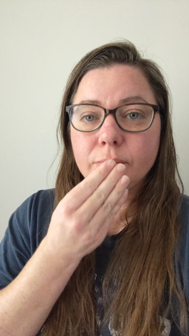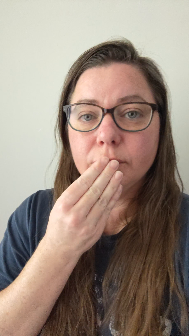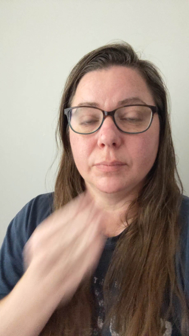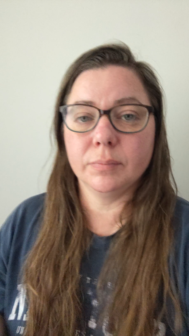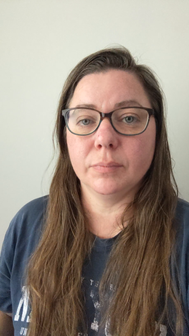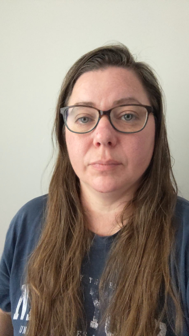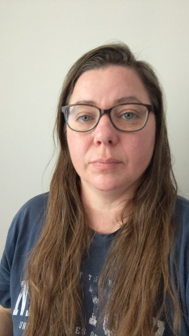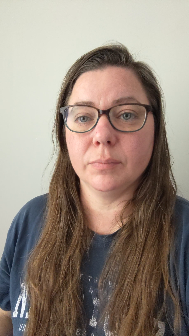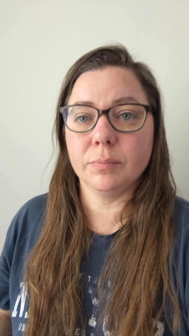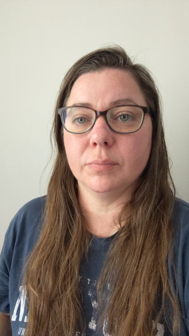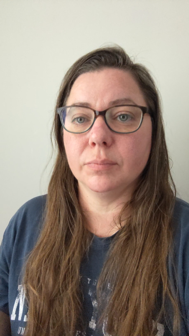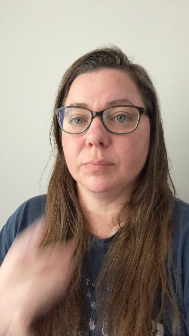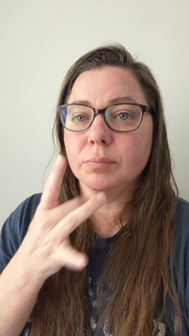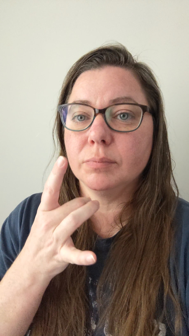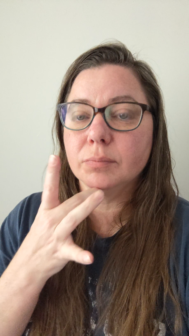light bulb